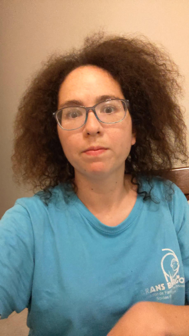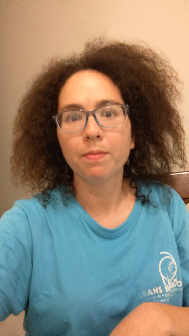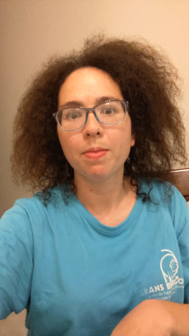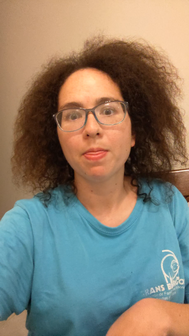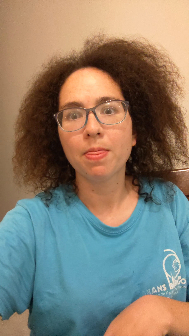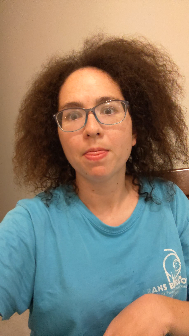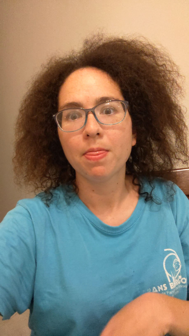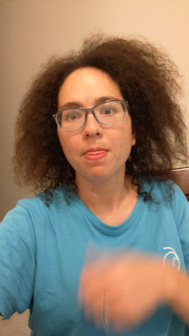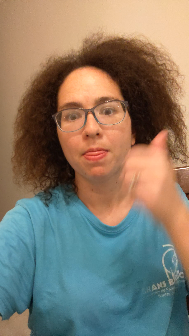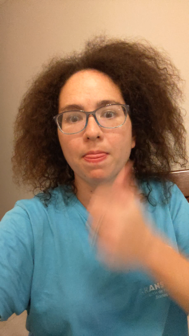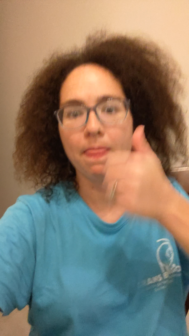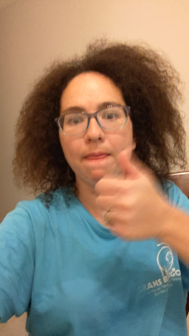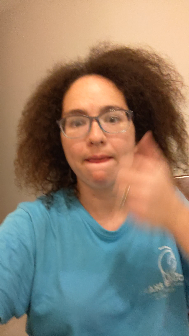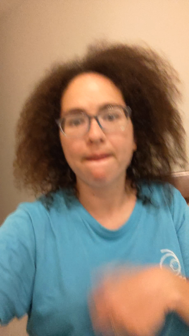help